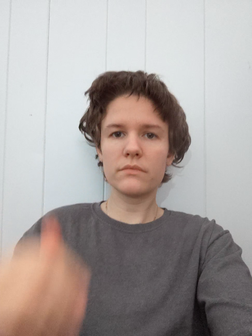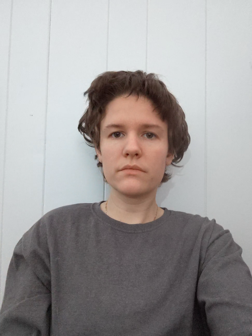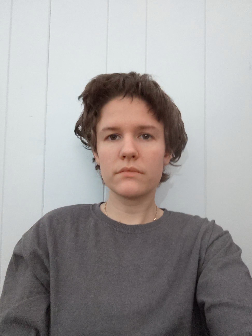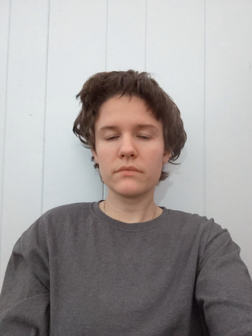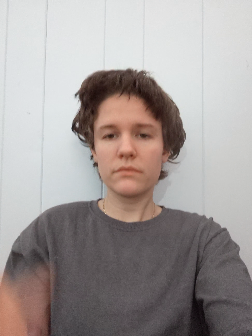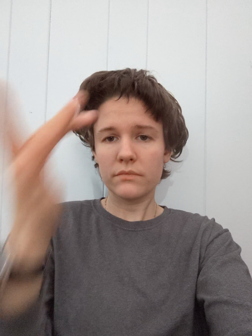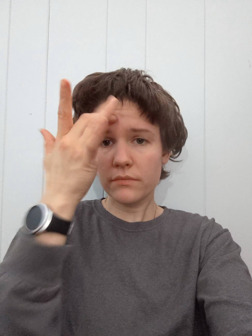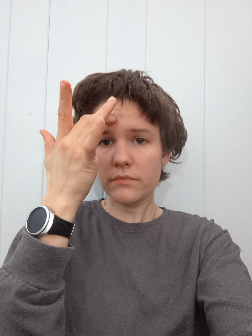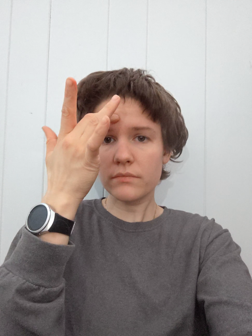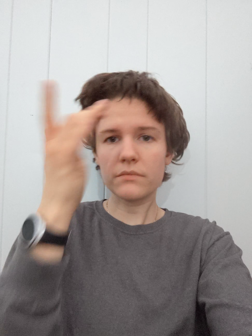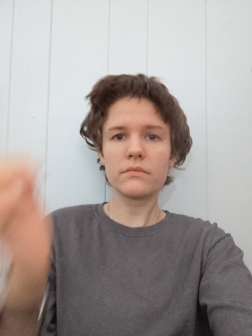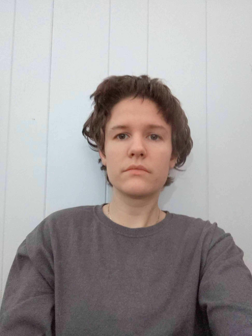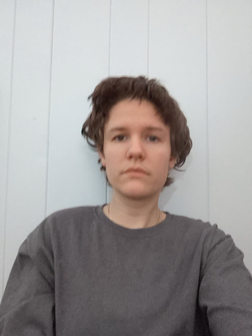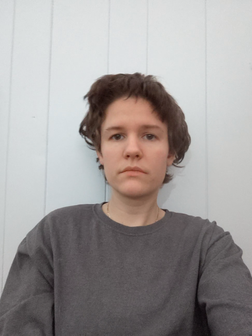sick